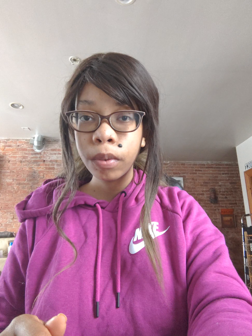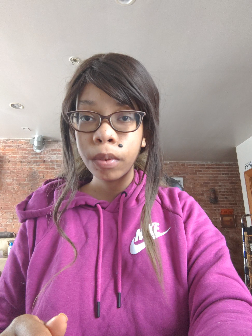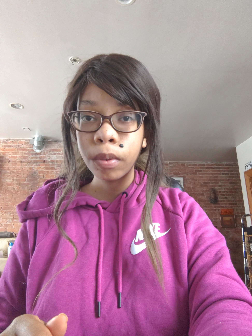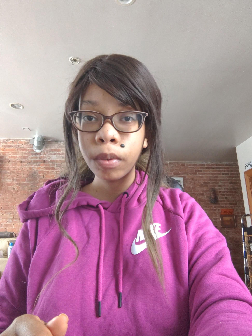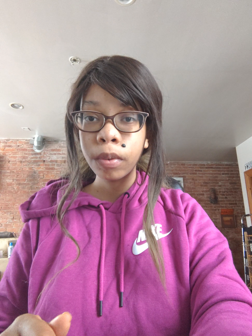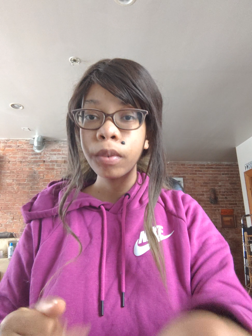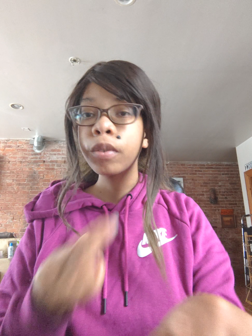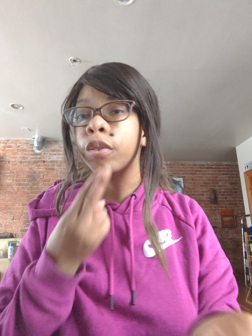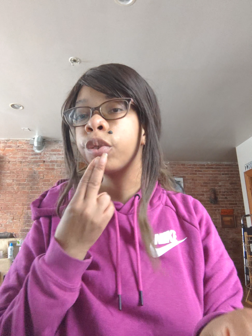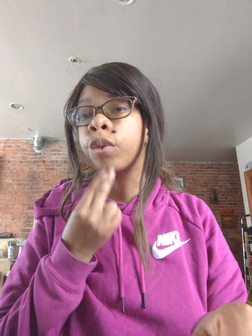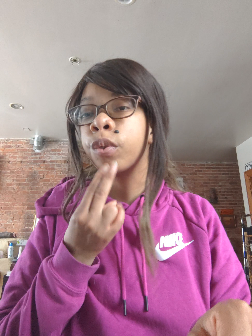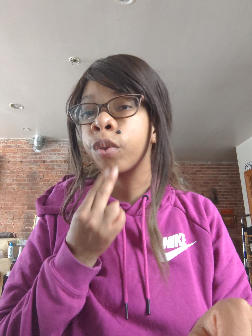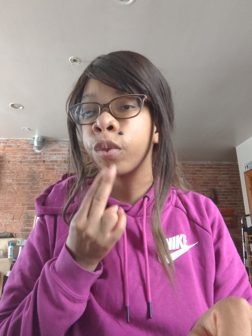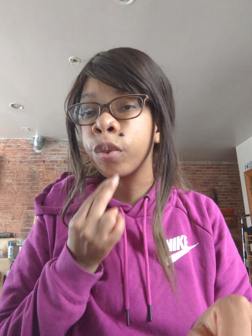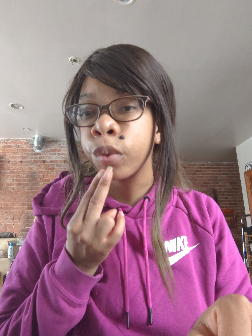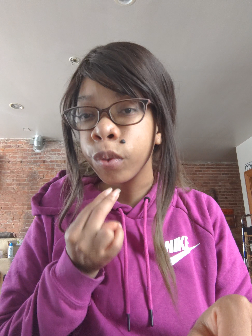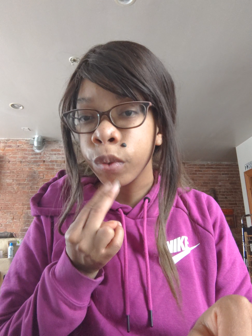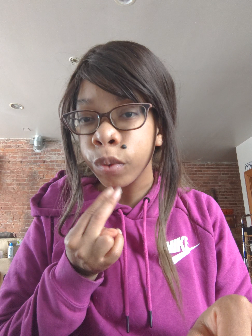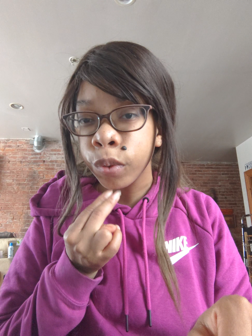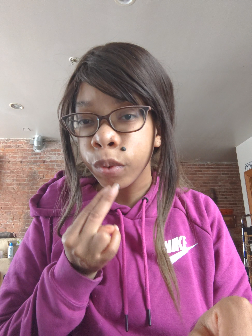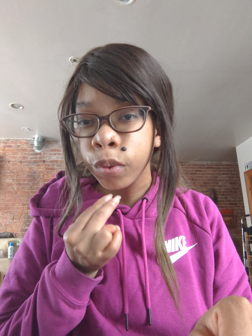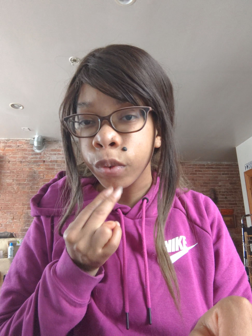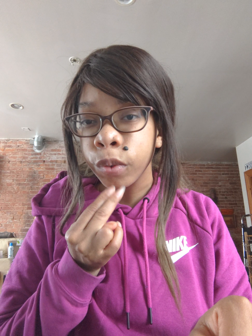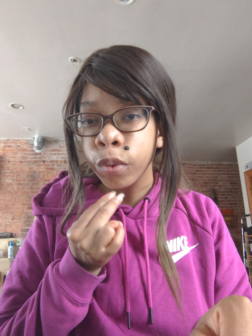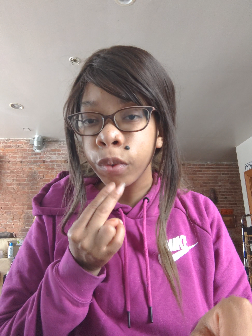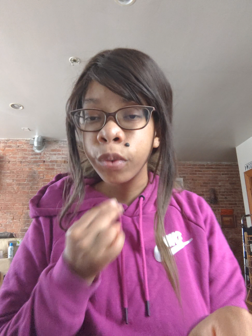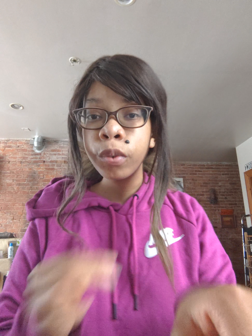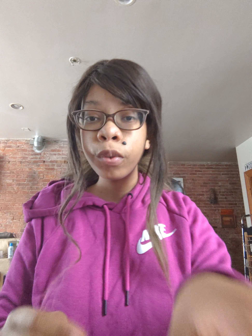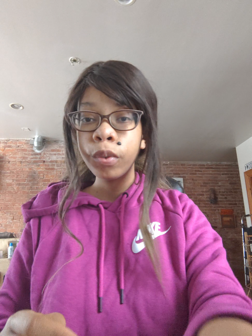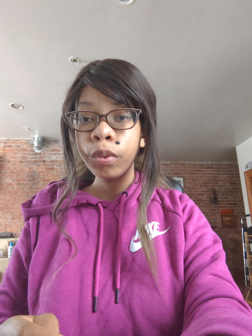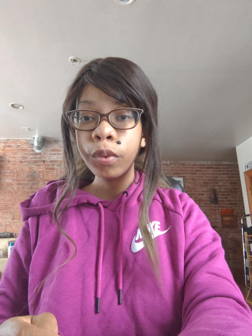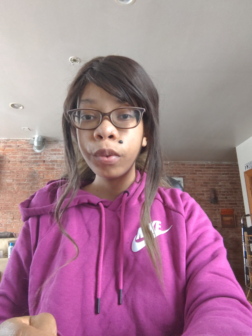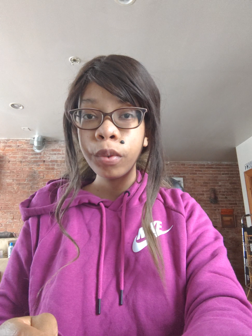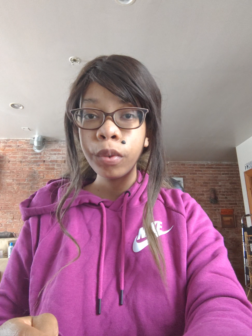cute